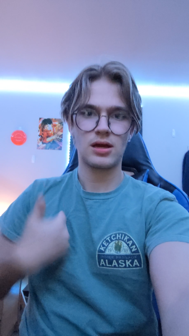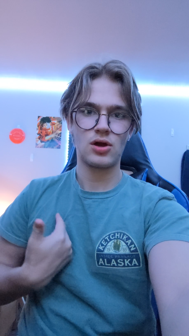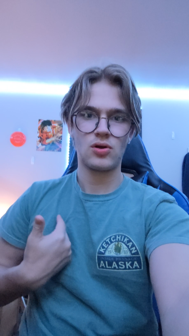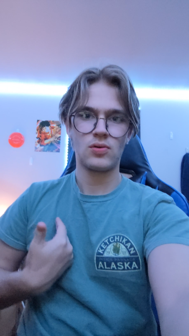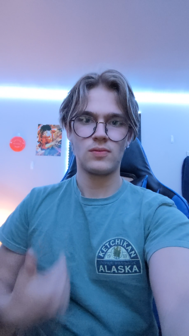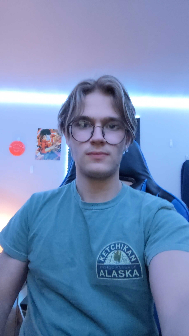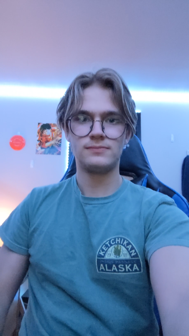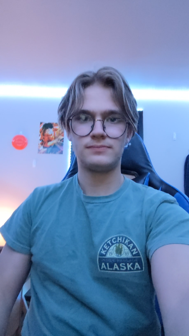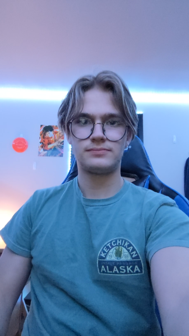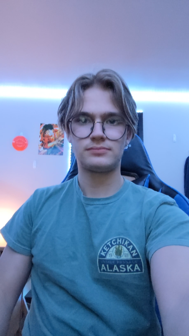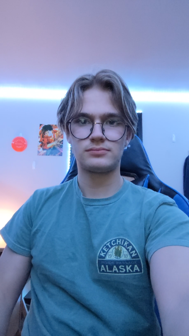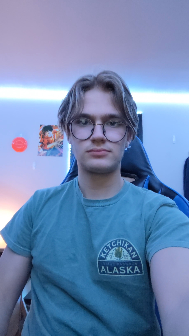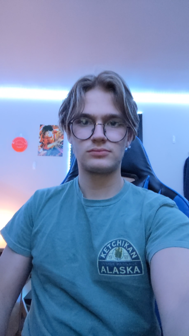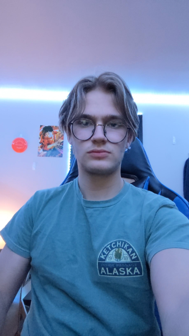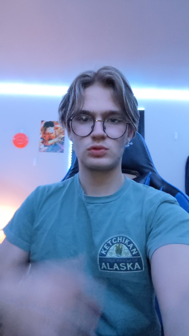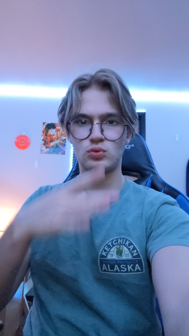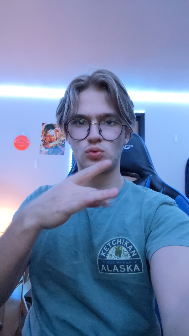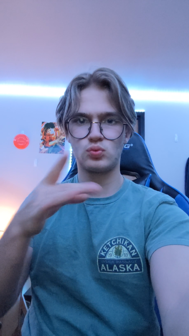choose